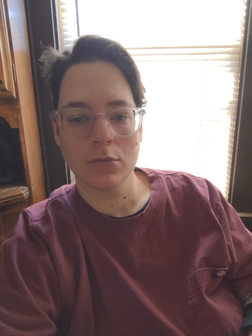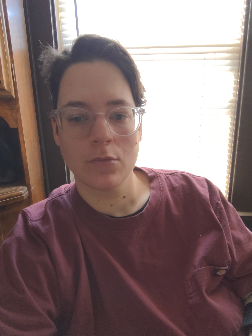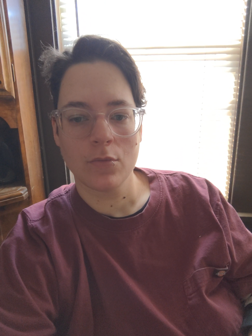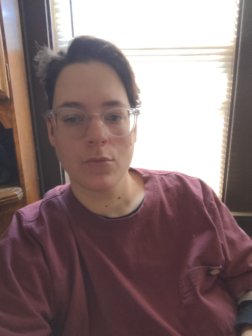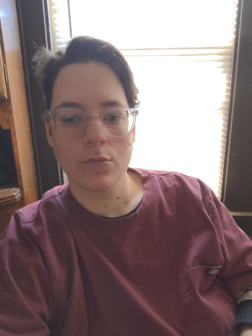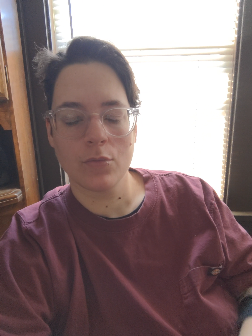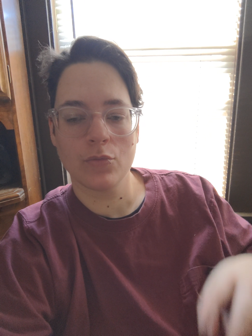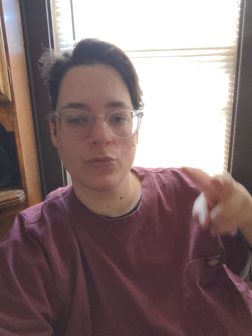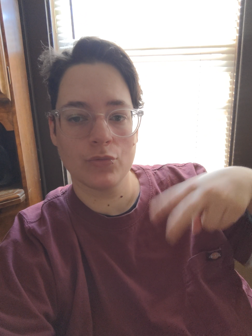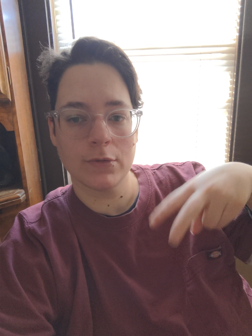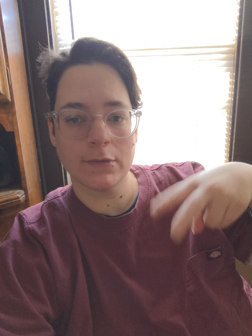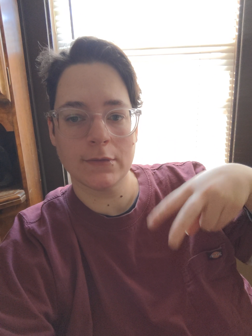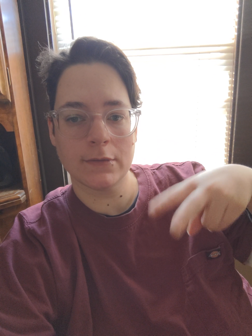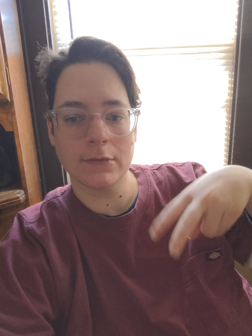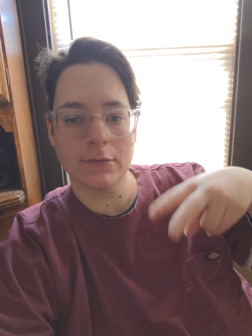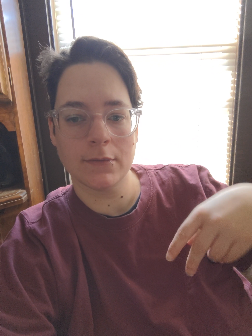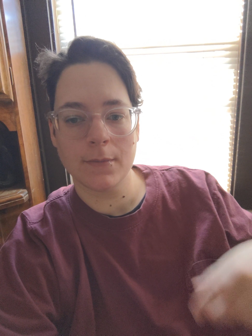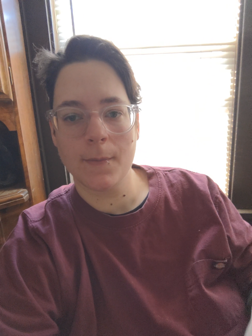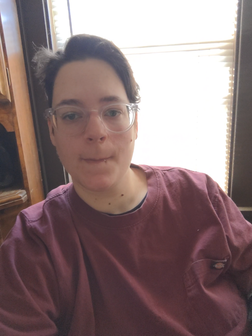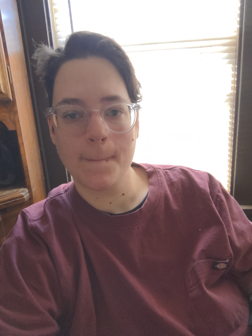read